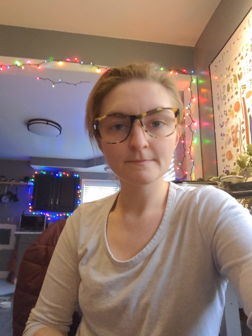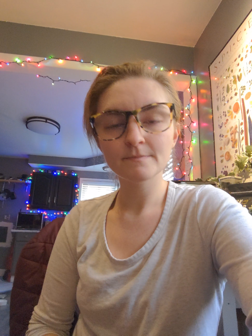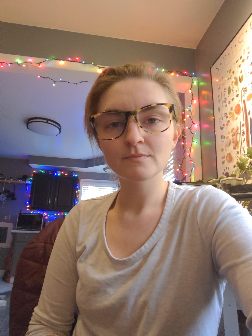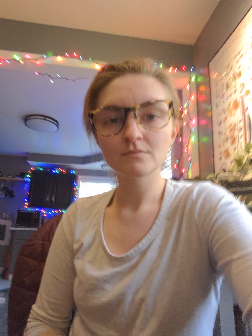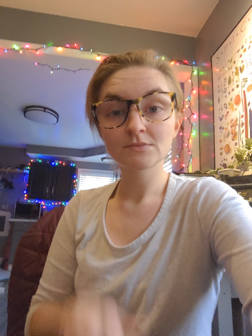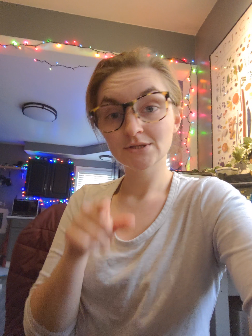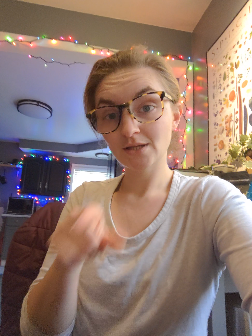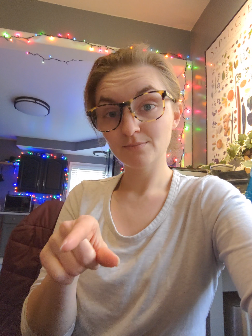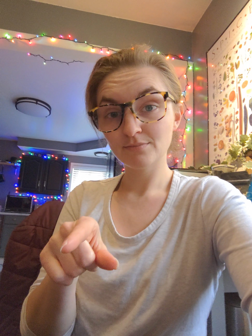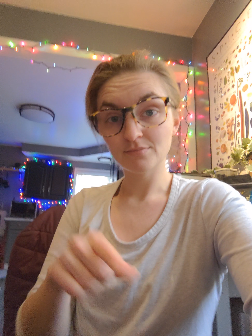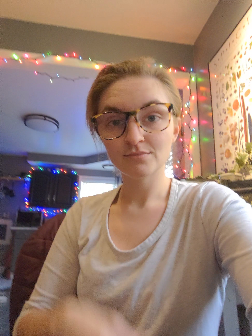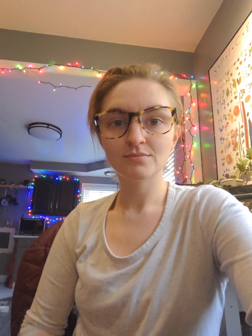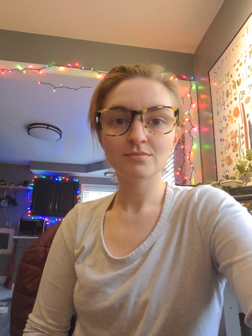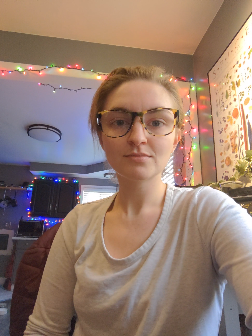there